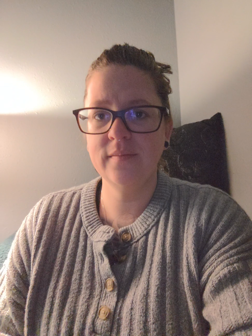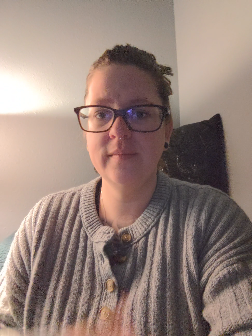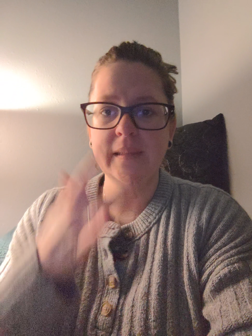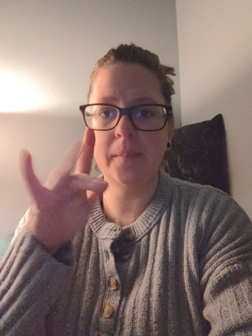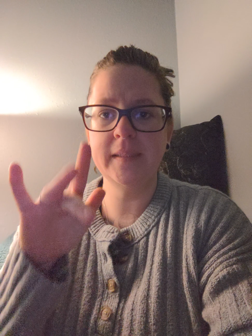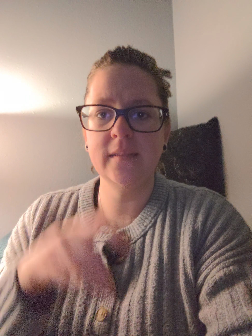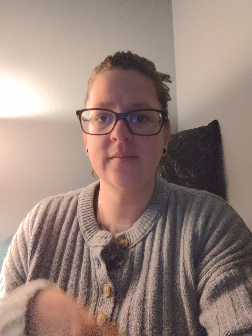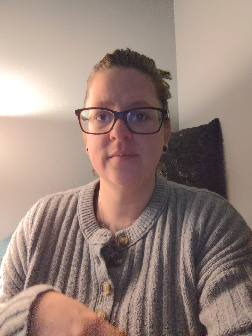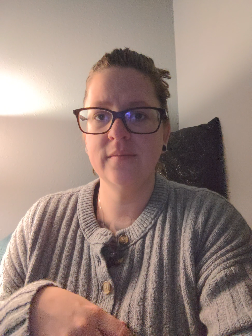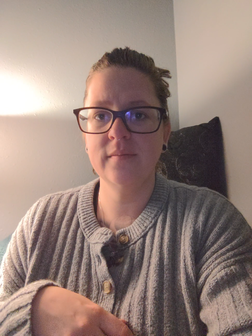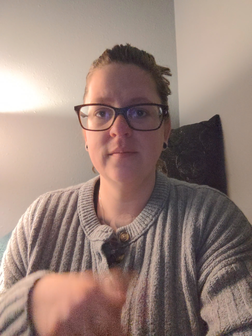empty